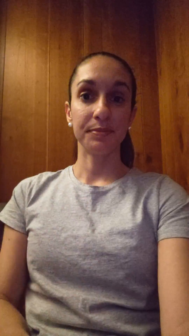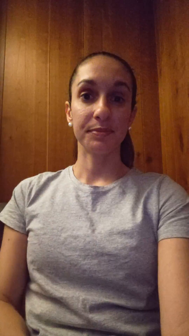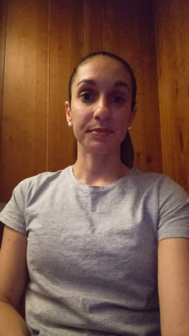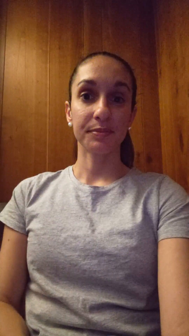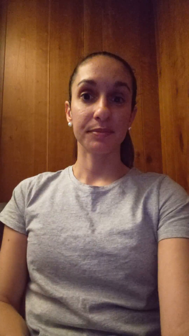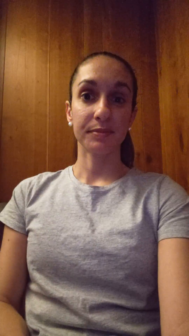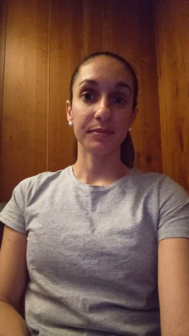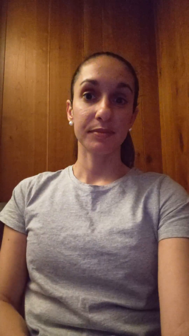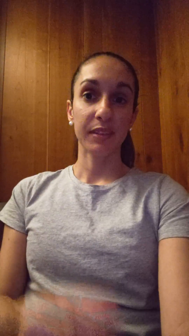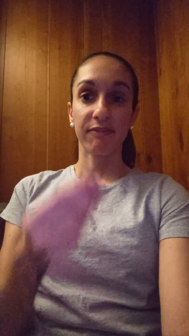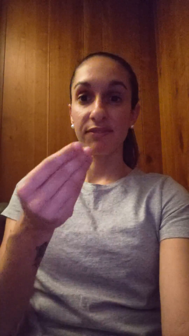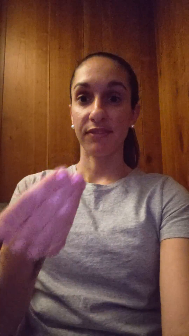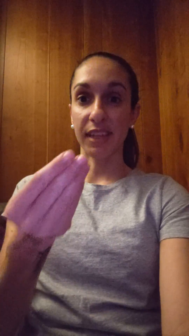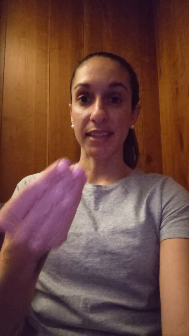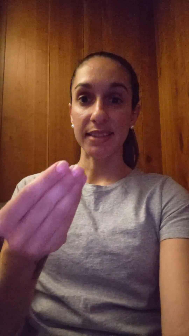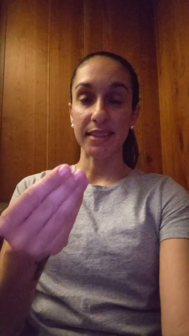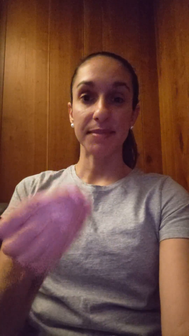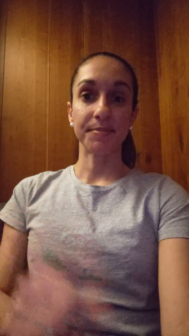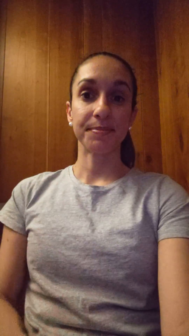feed